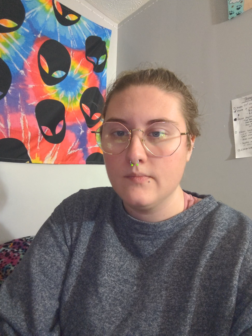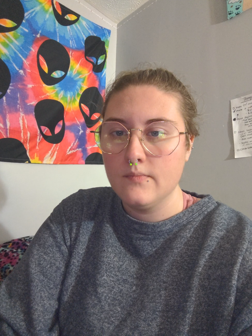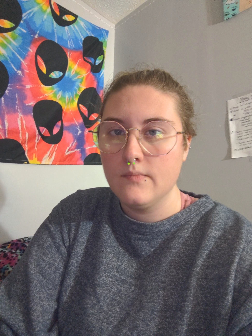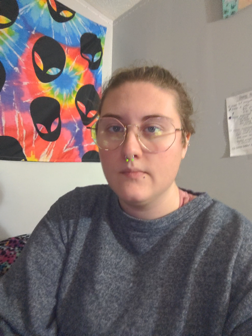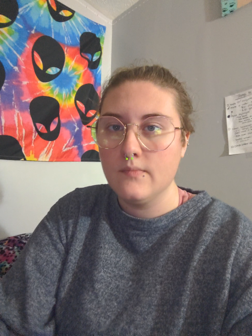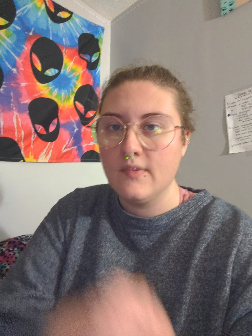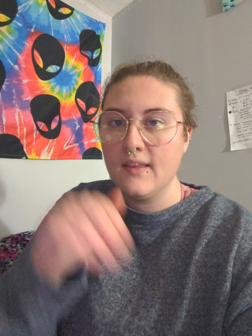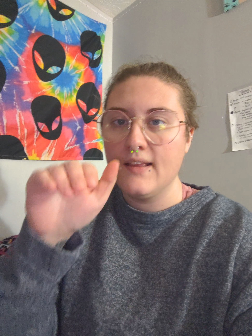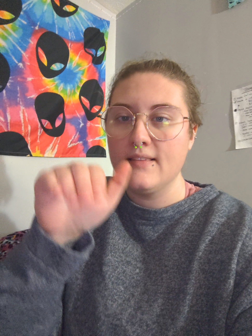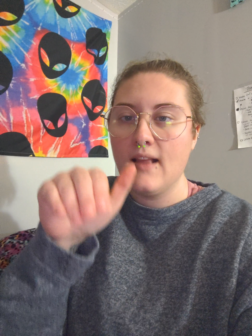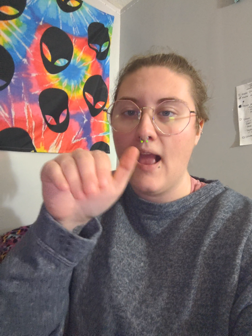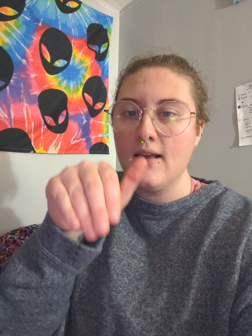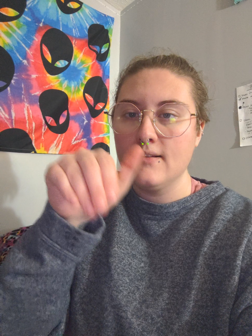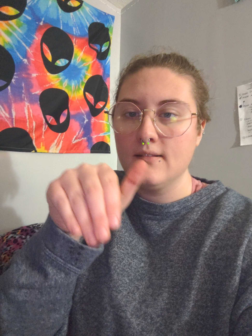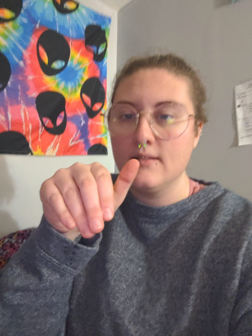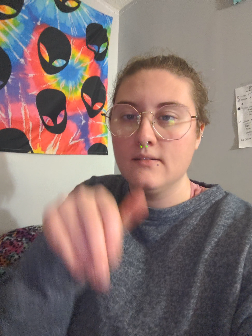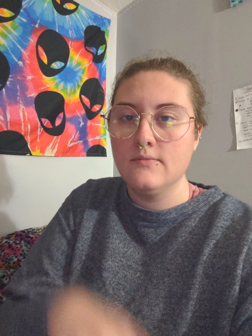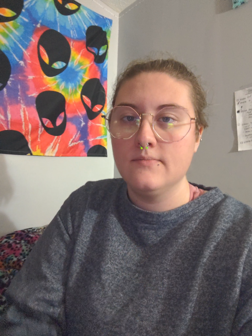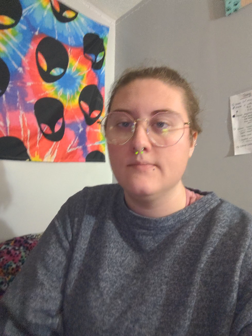night